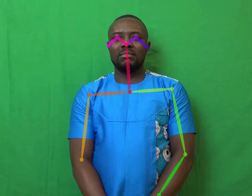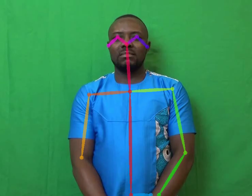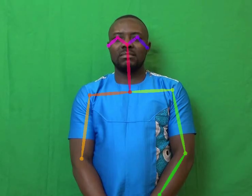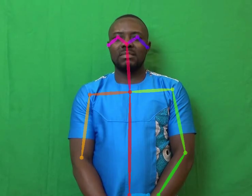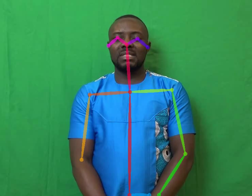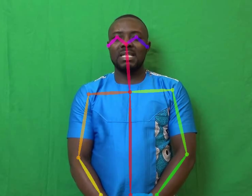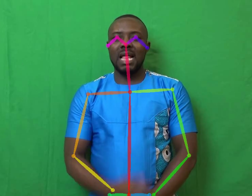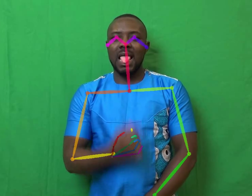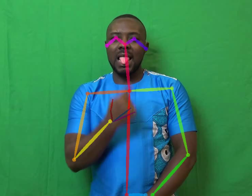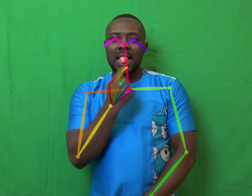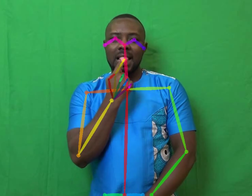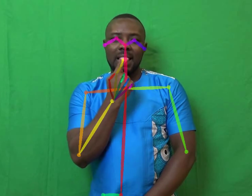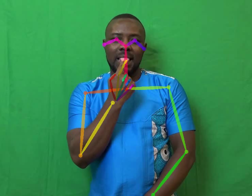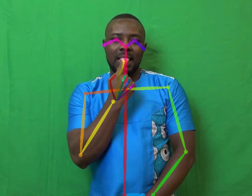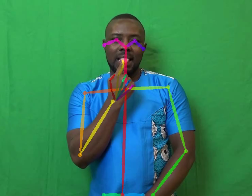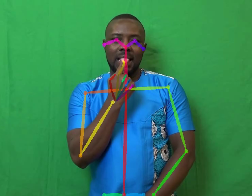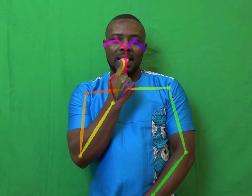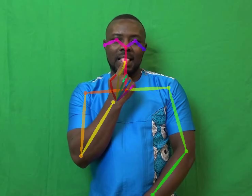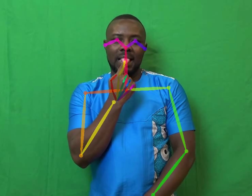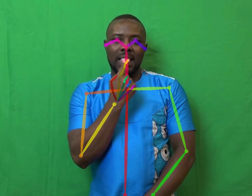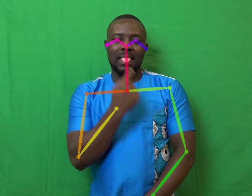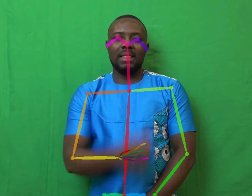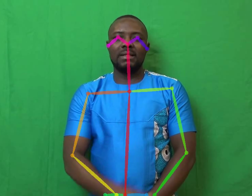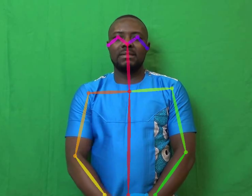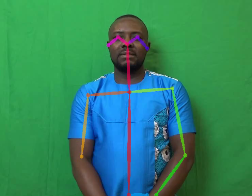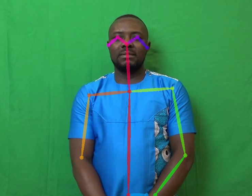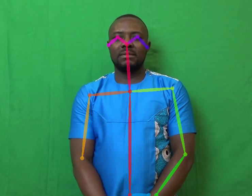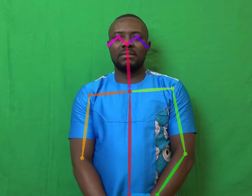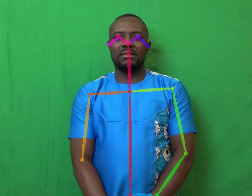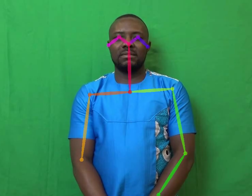tongue